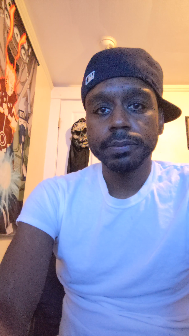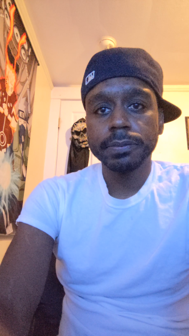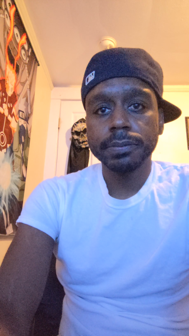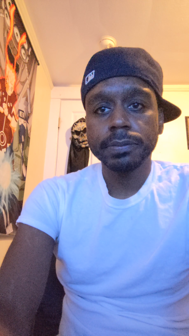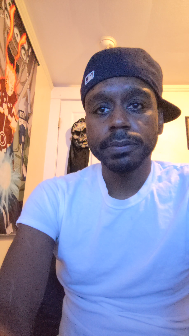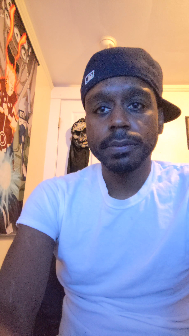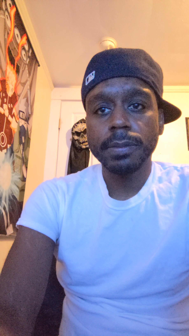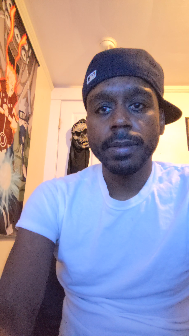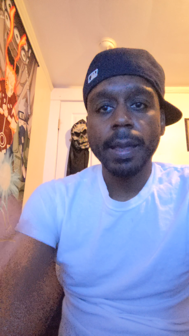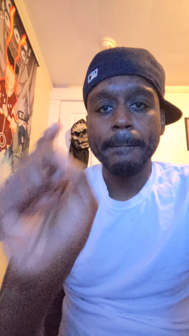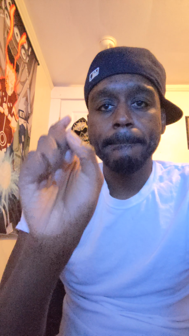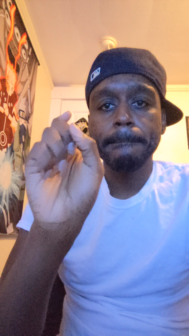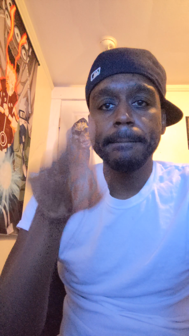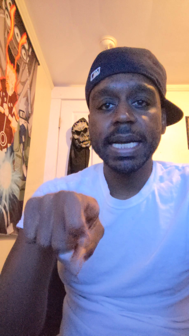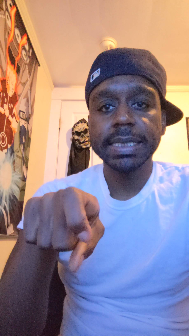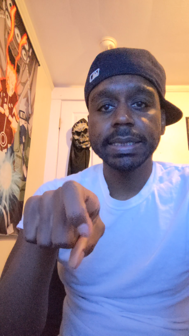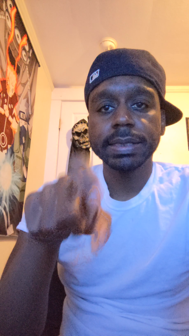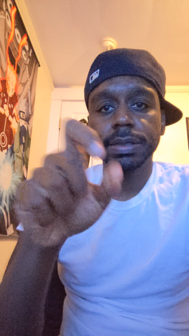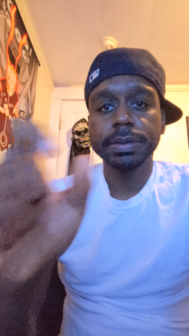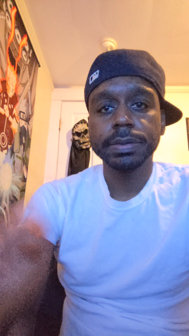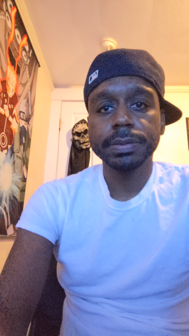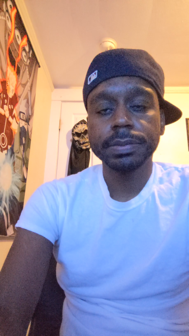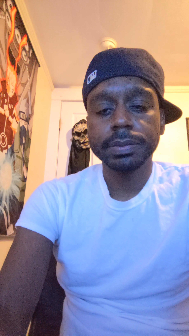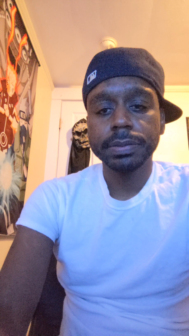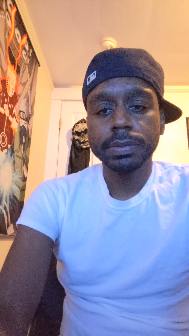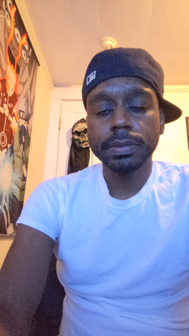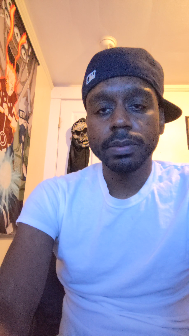must